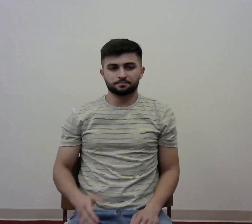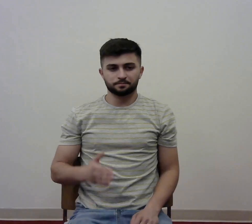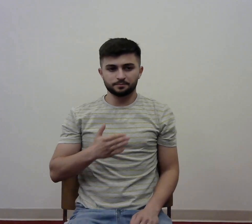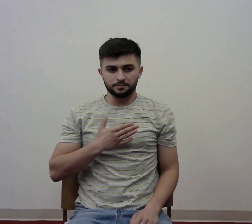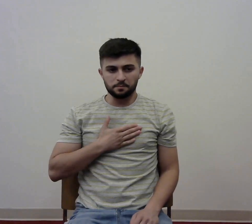mən